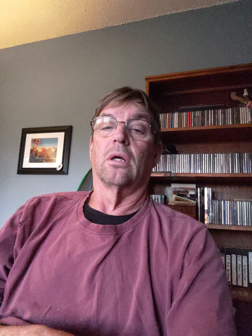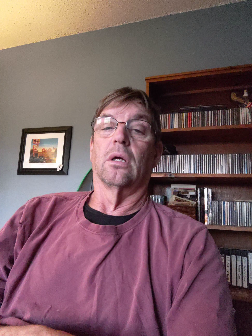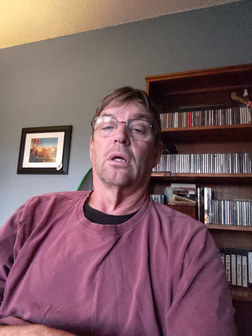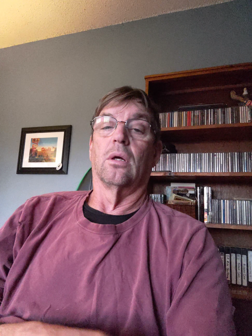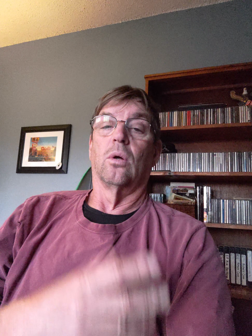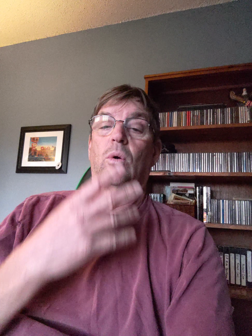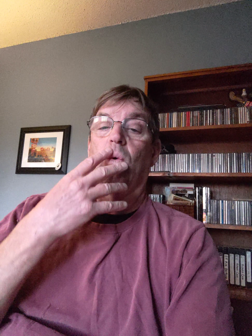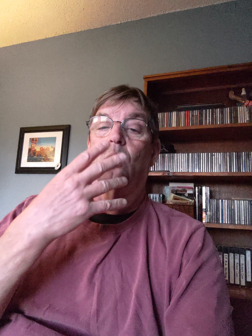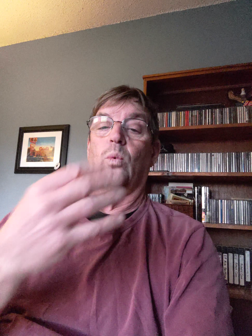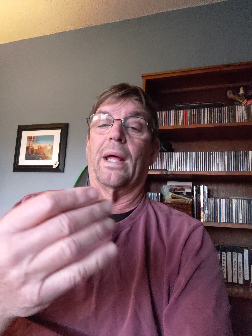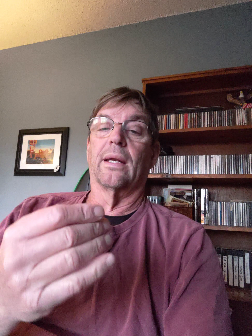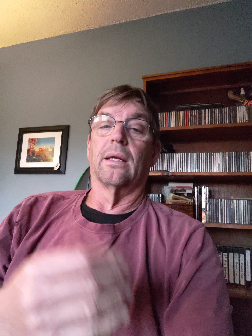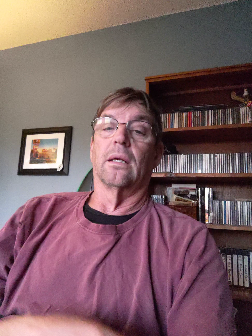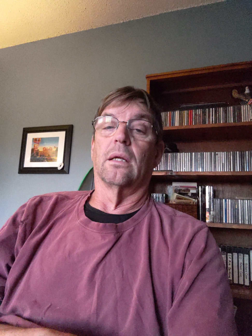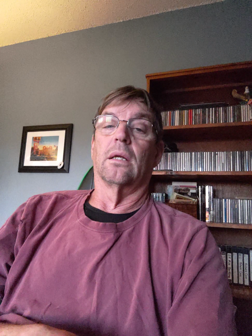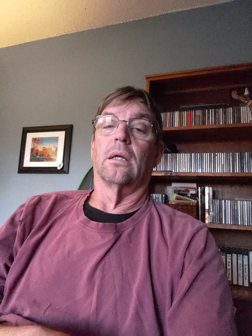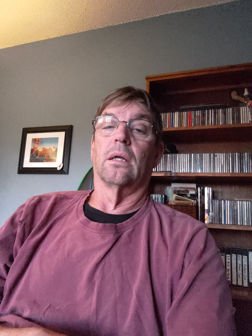wet